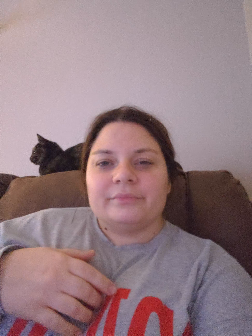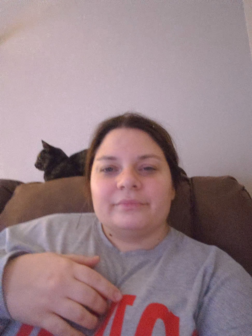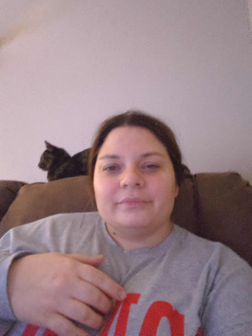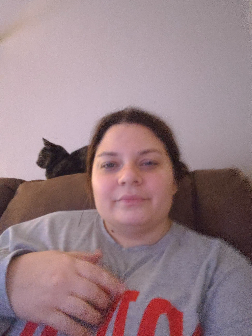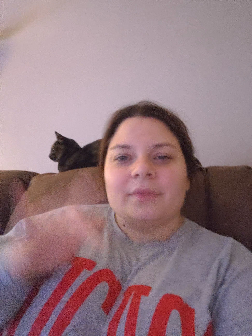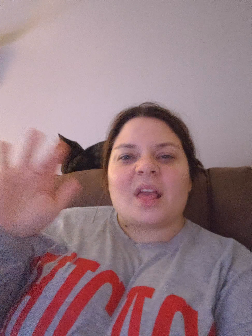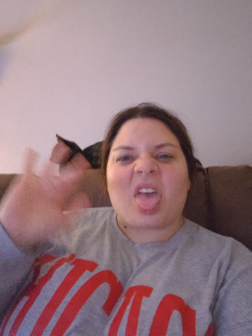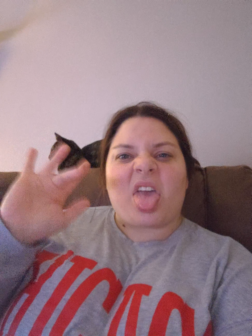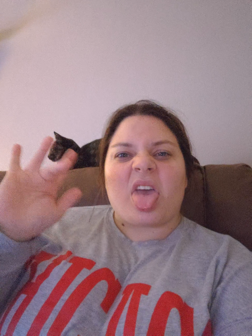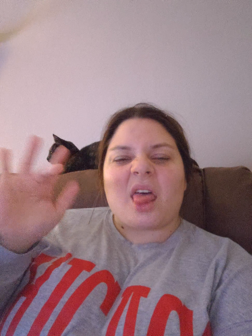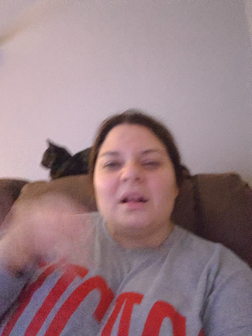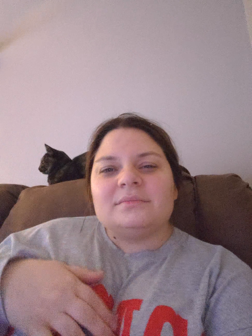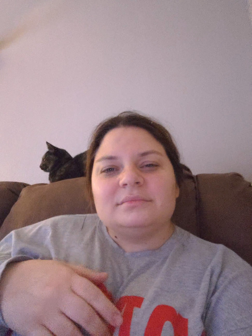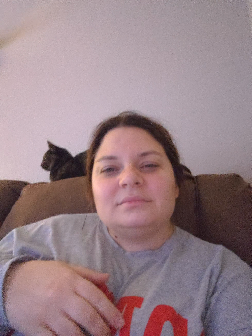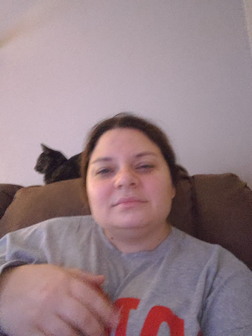yucky